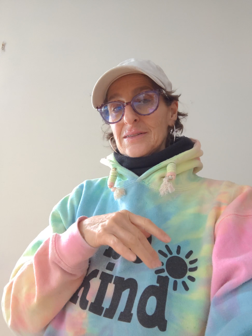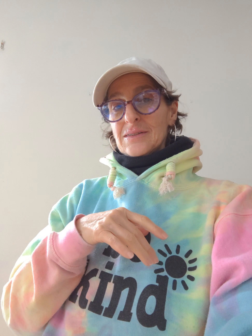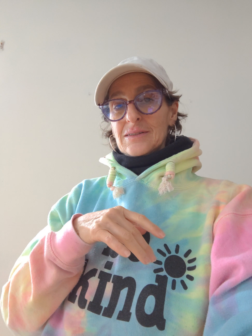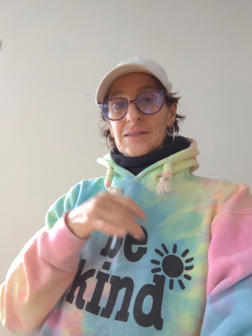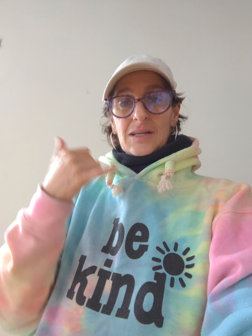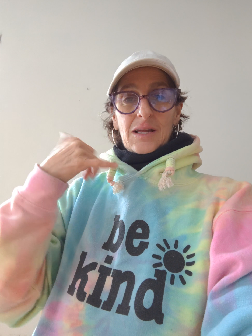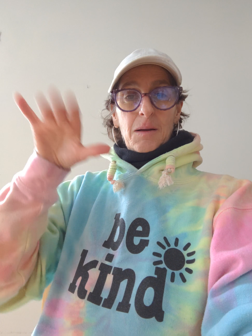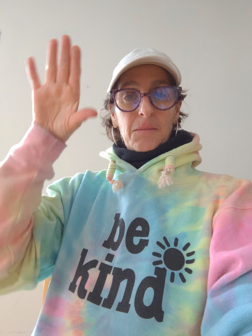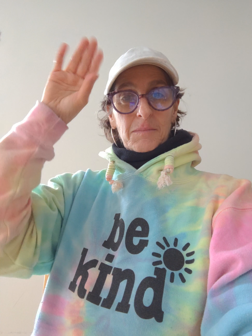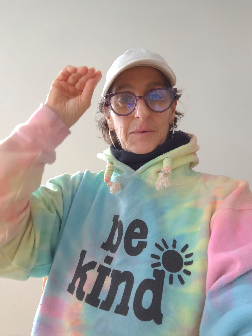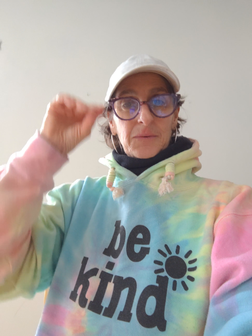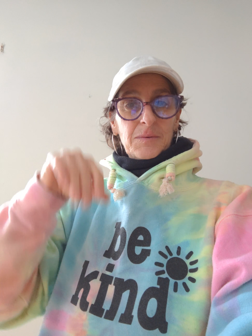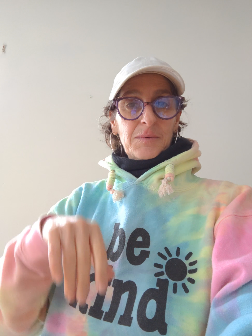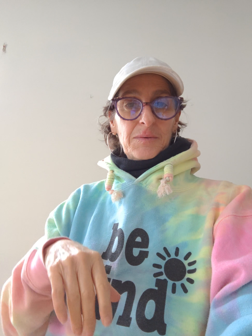cowboy